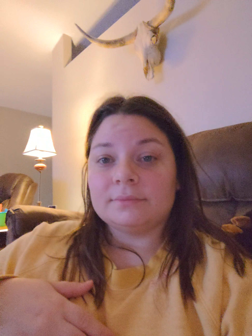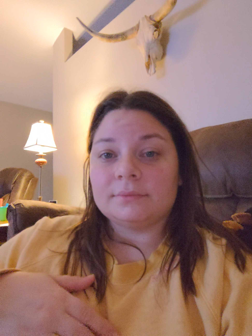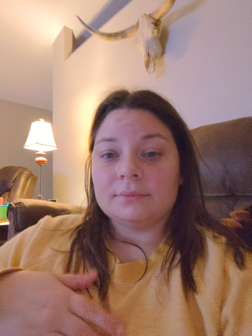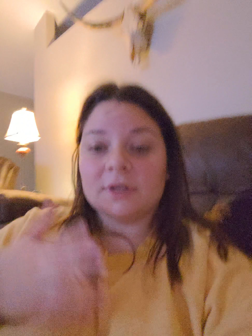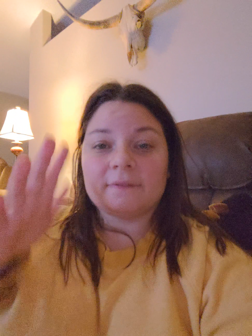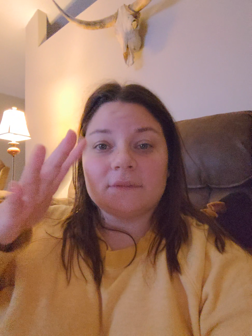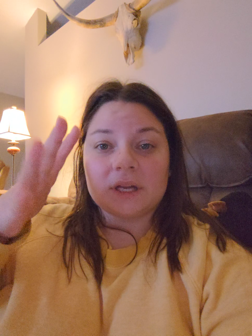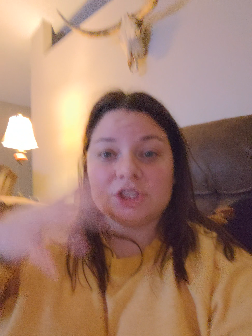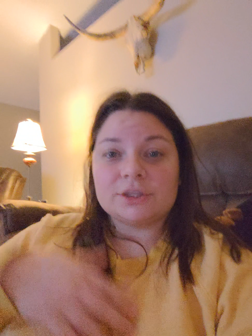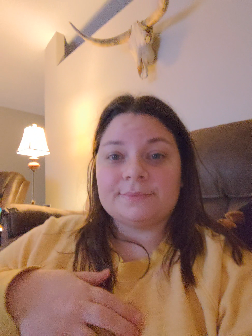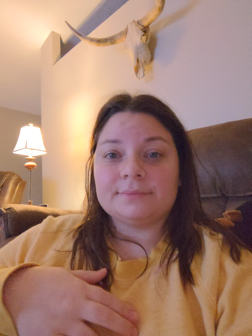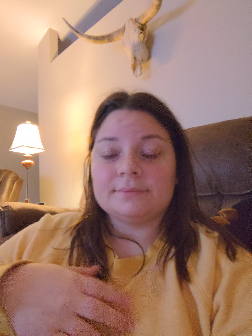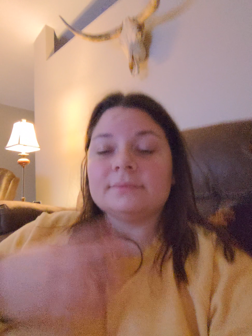finish